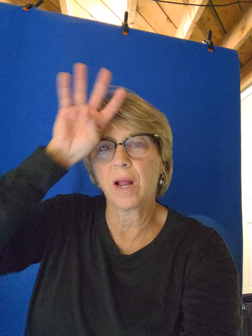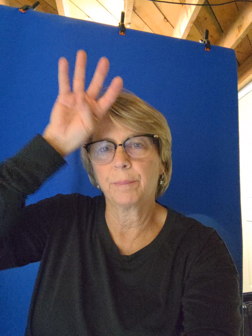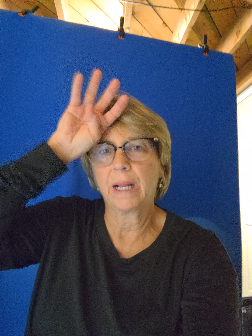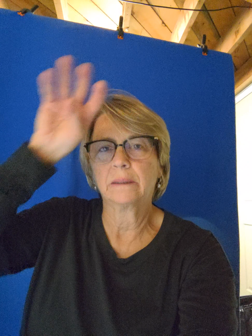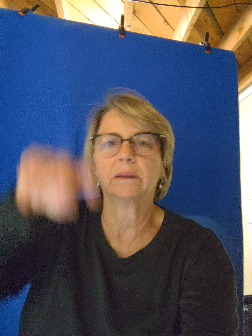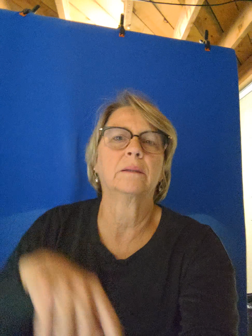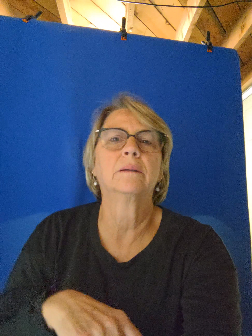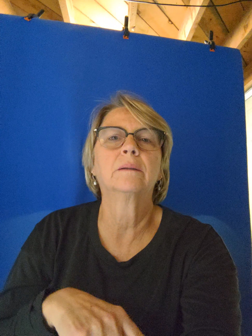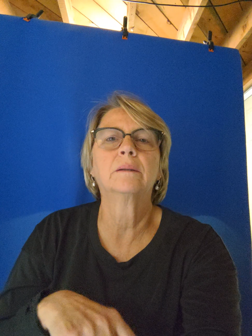fireman